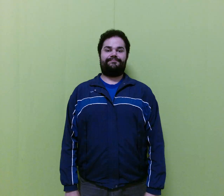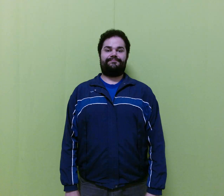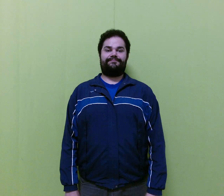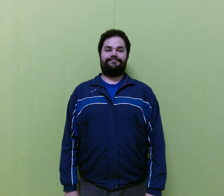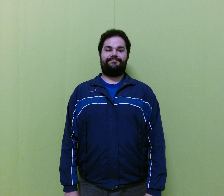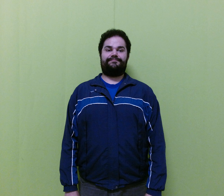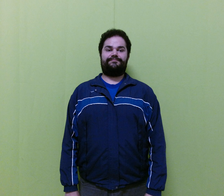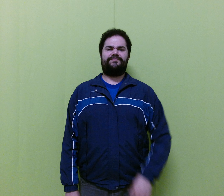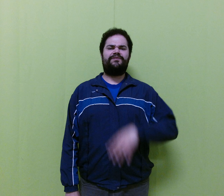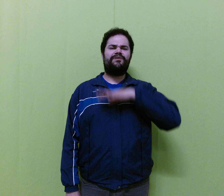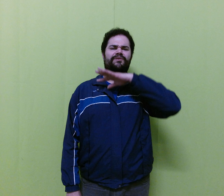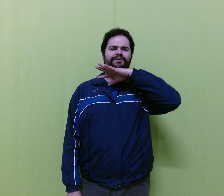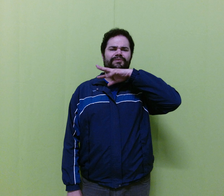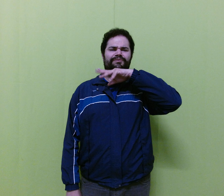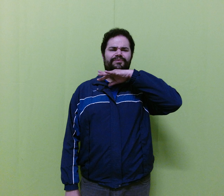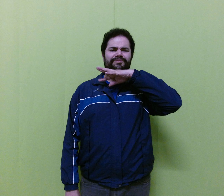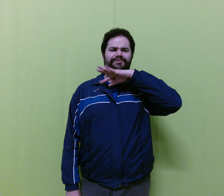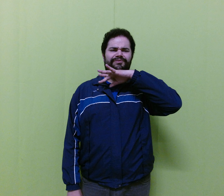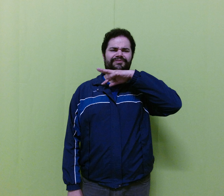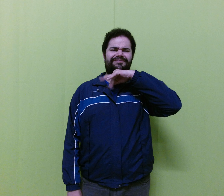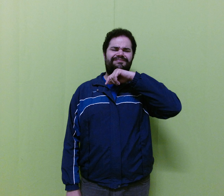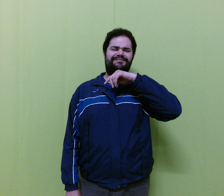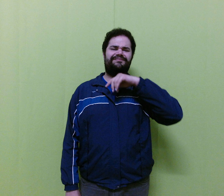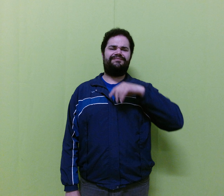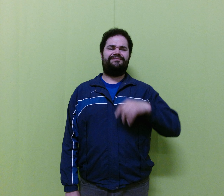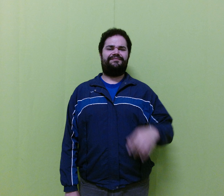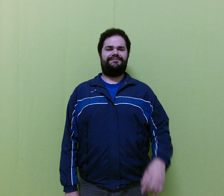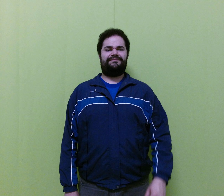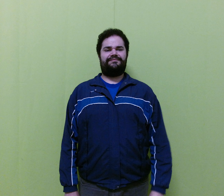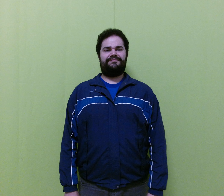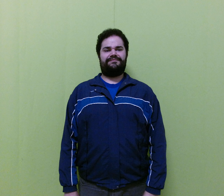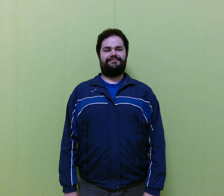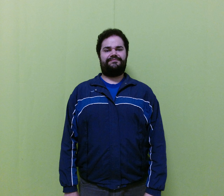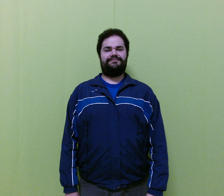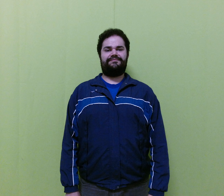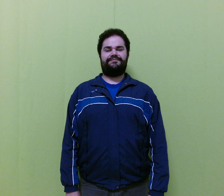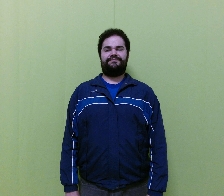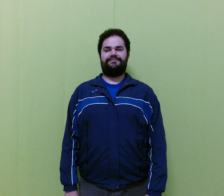ruim